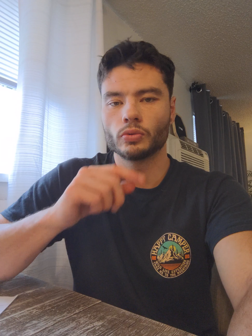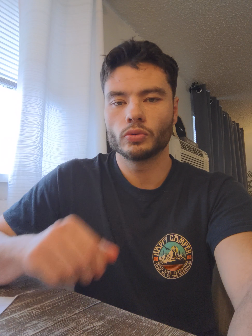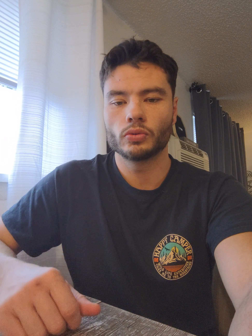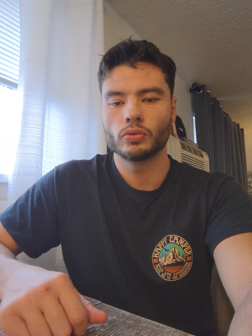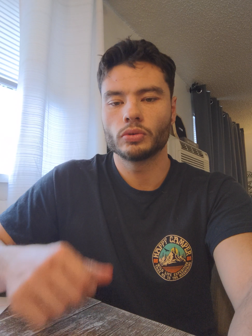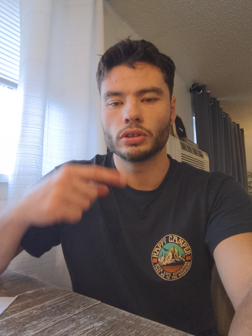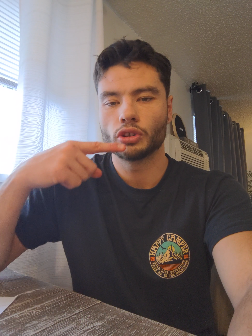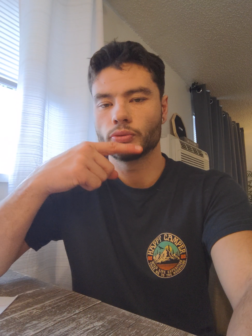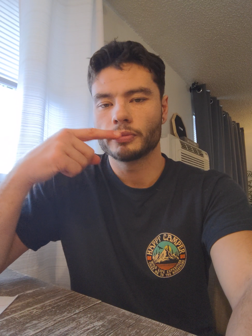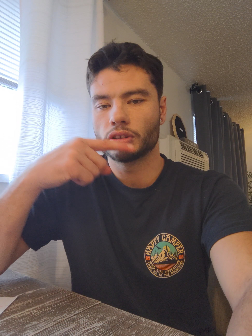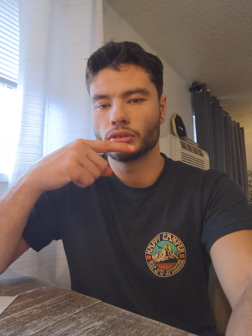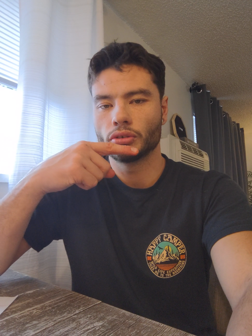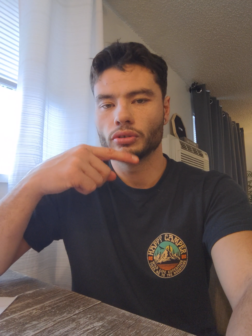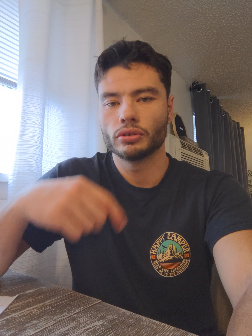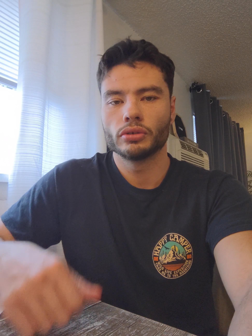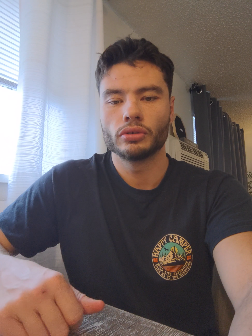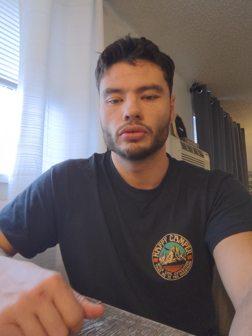toothbrush